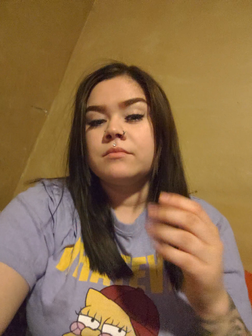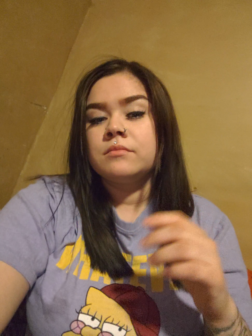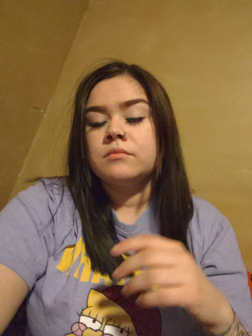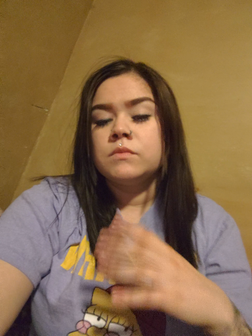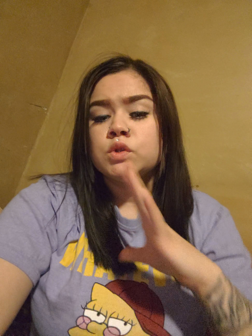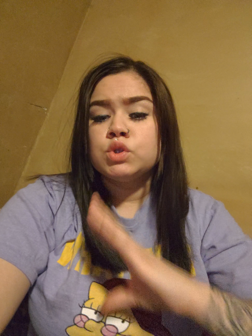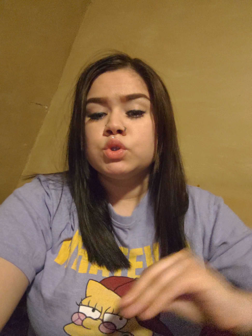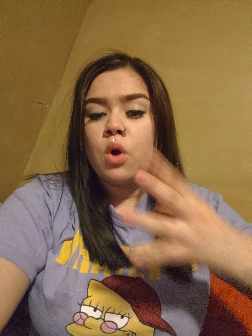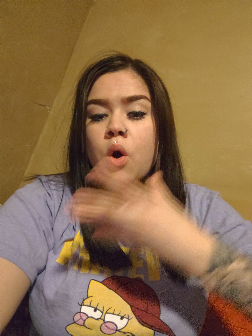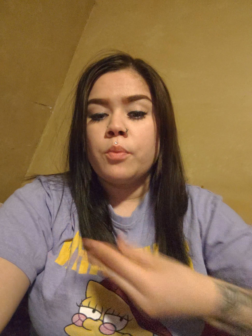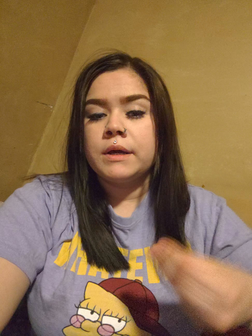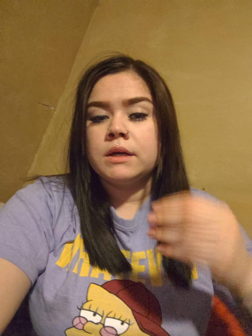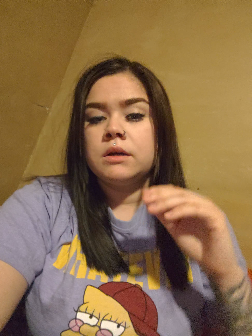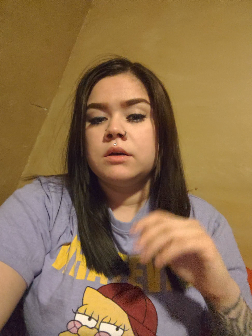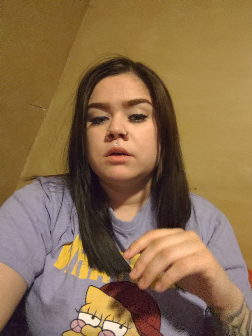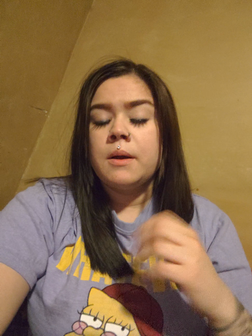story